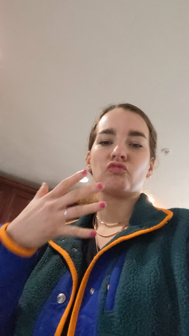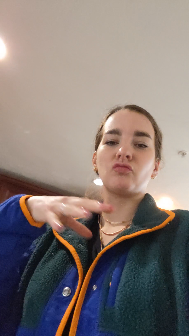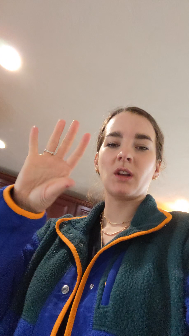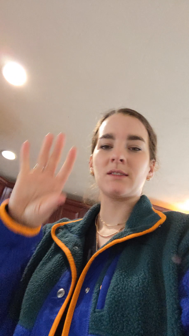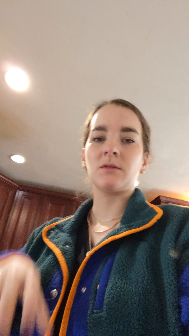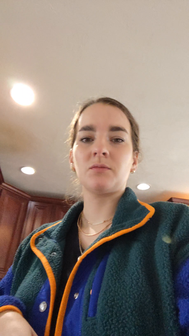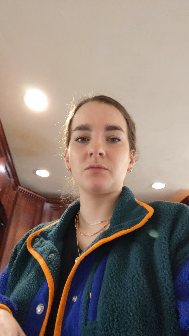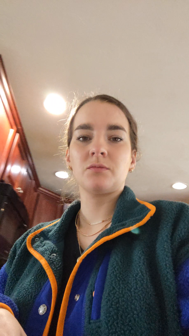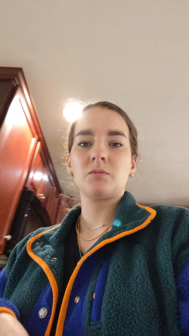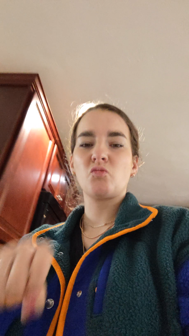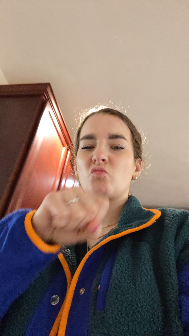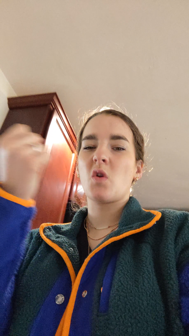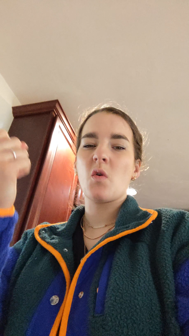broken